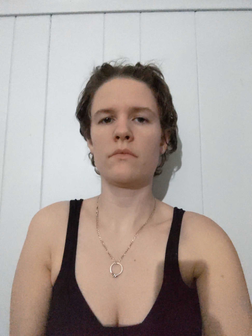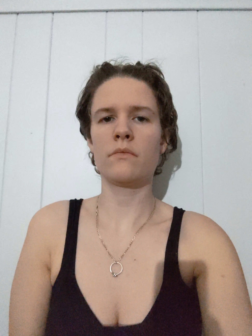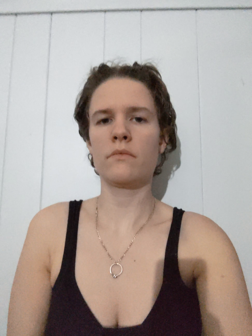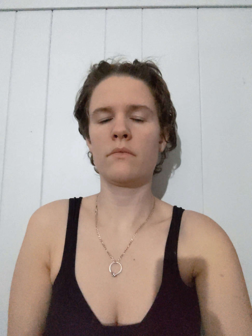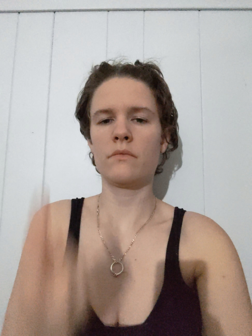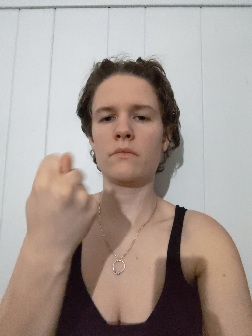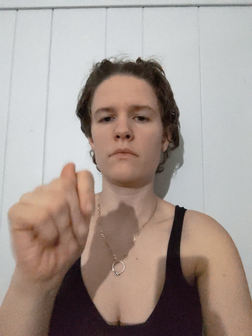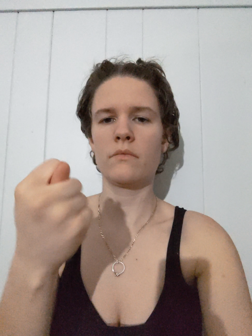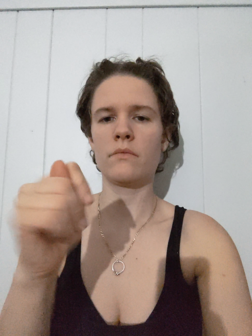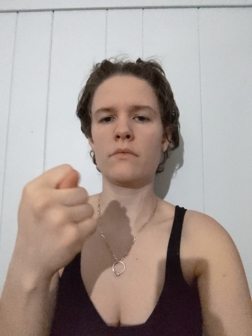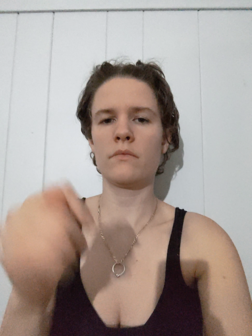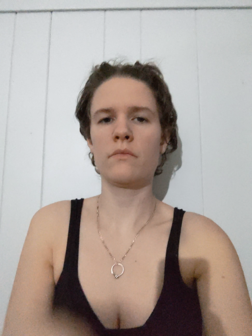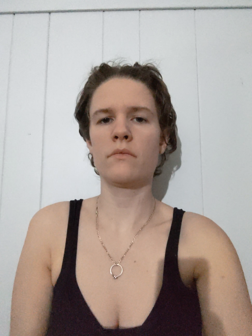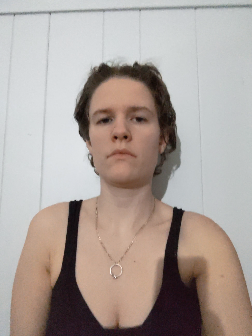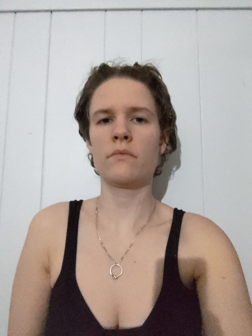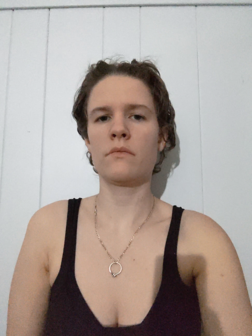toy